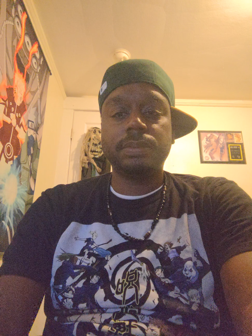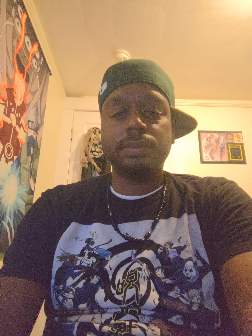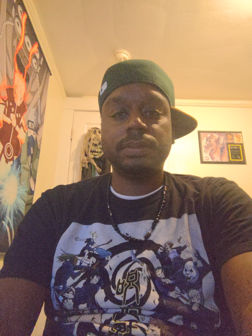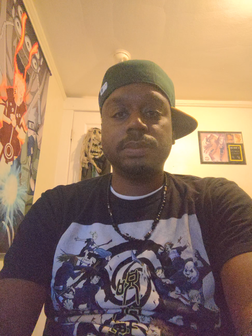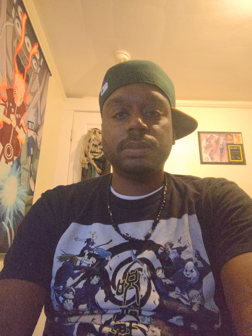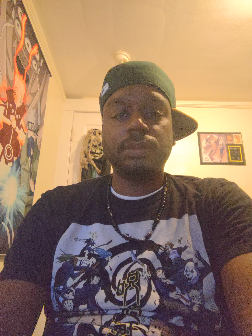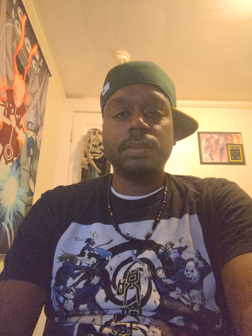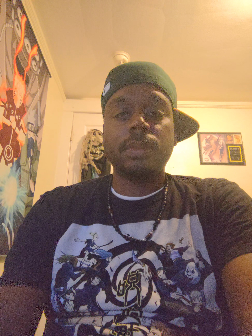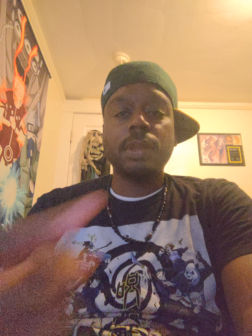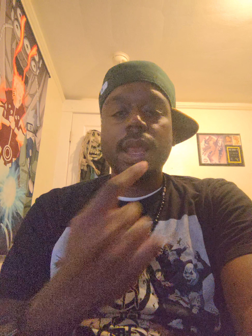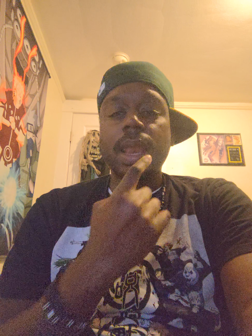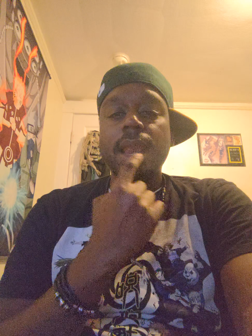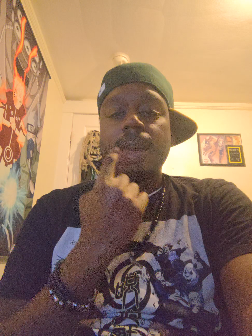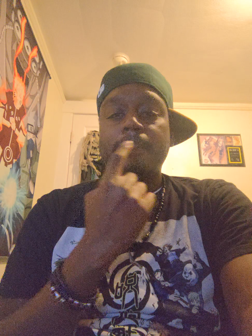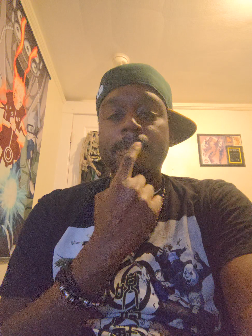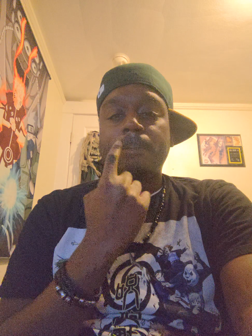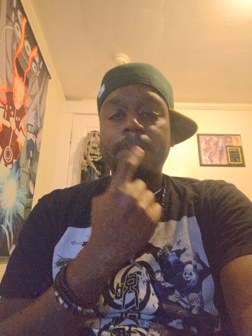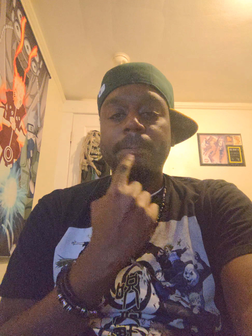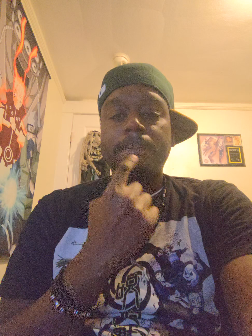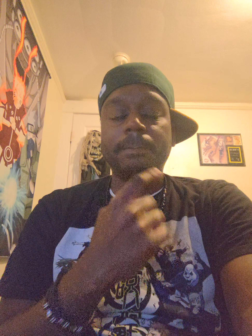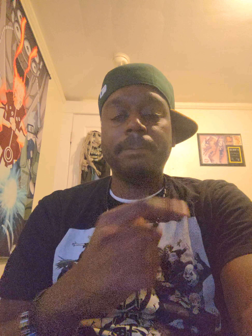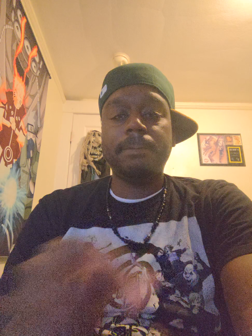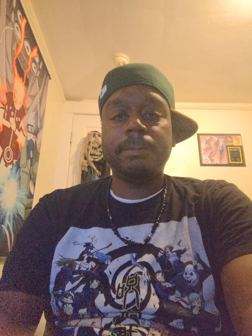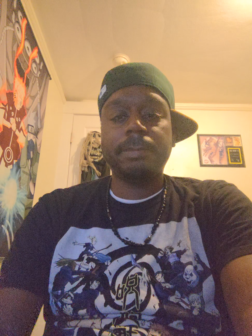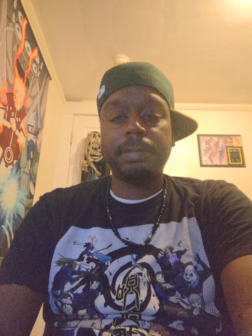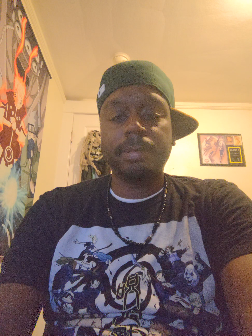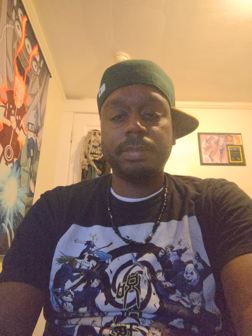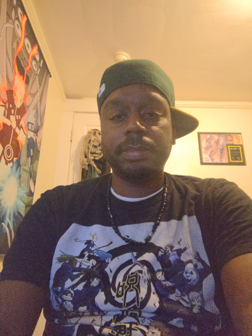lips